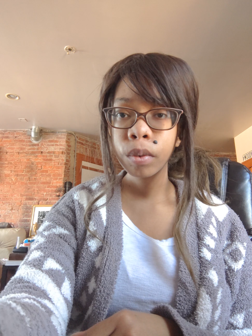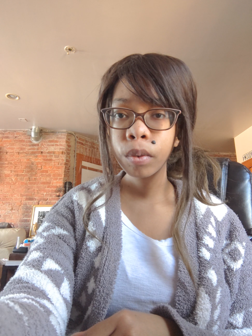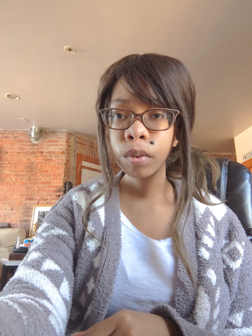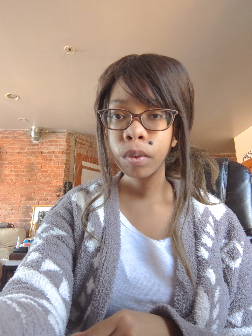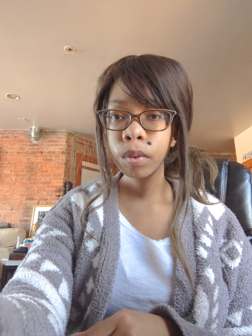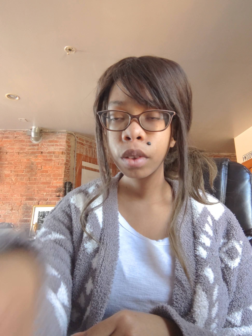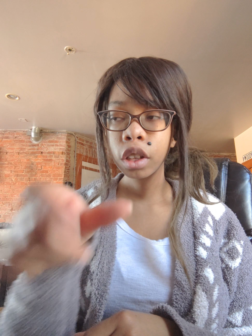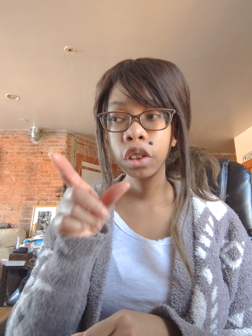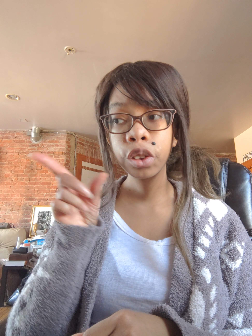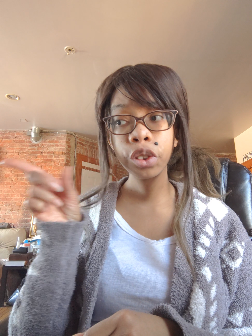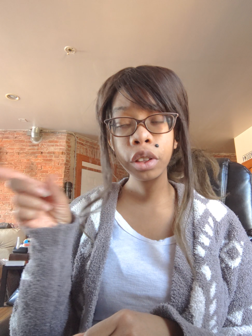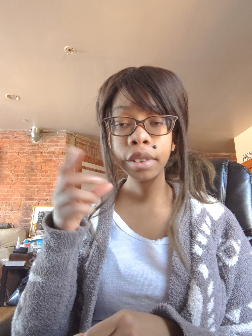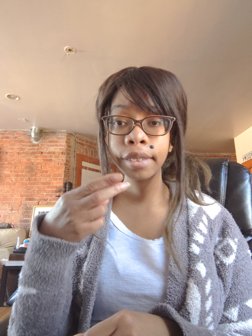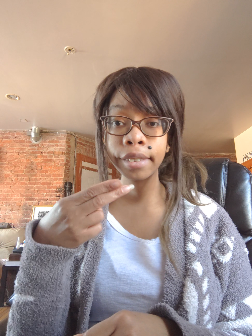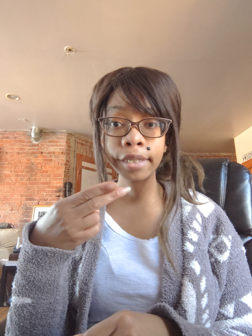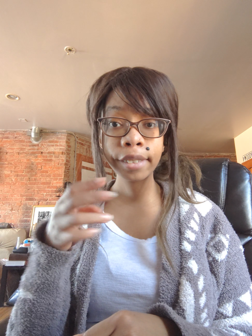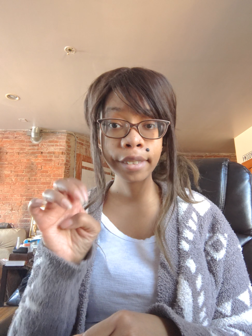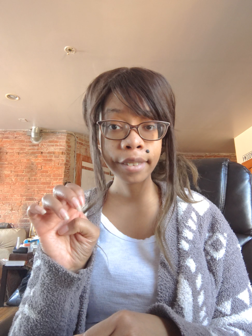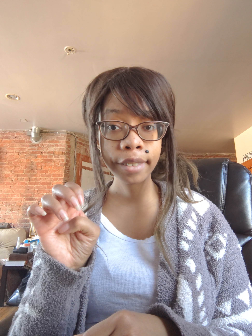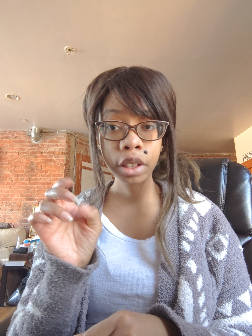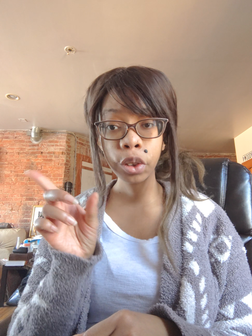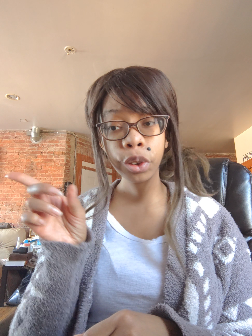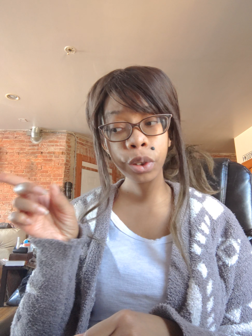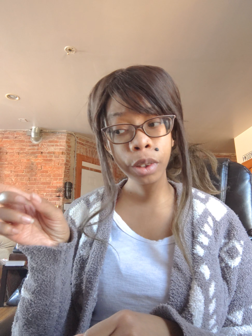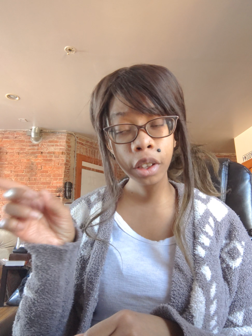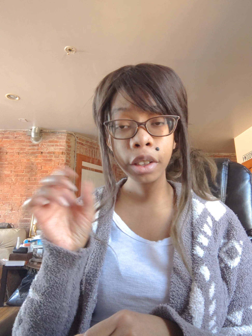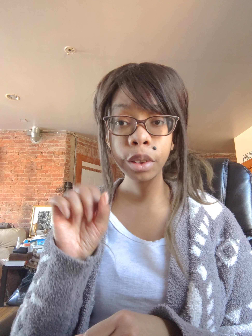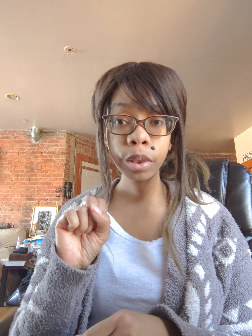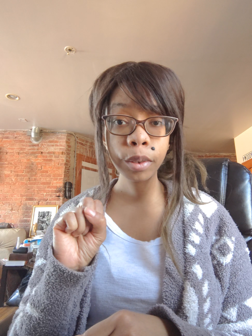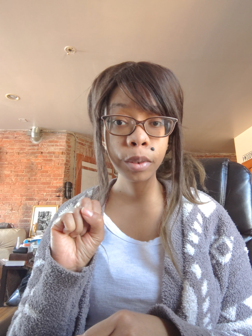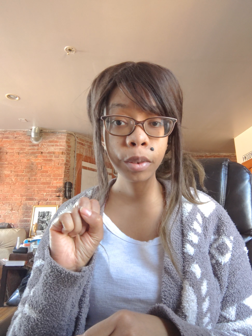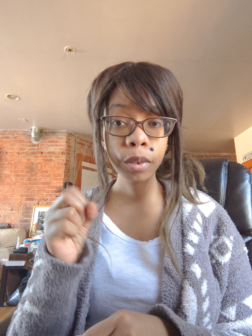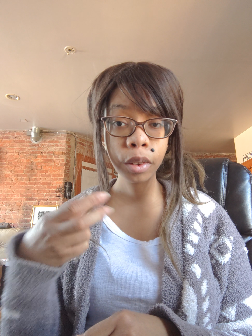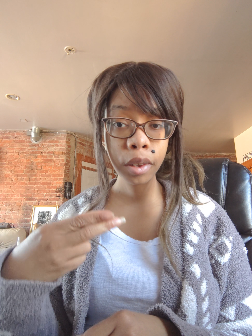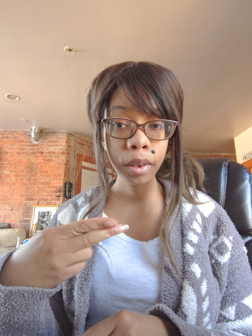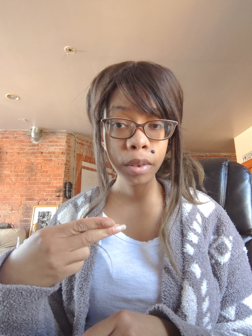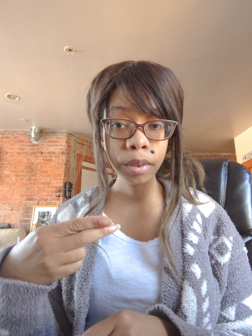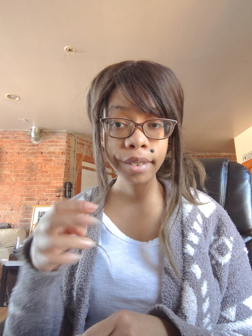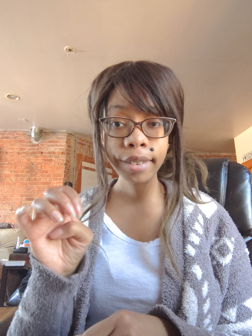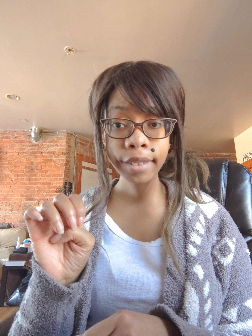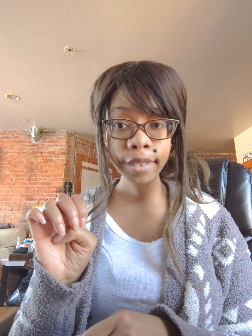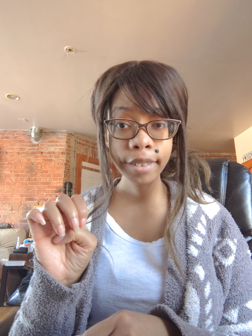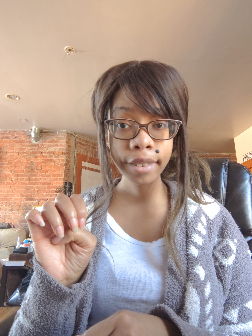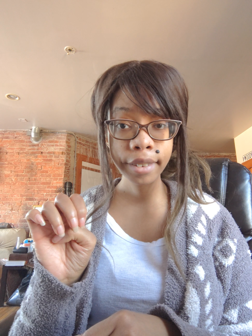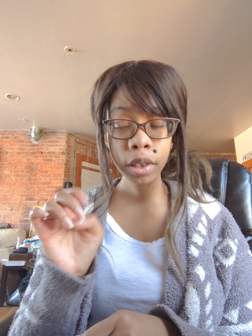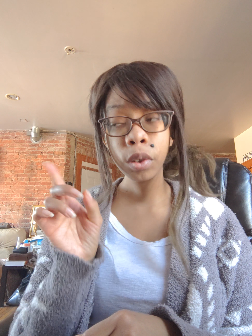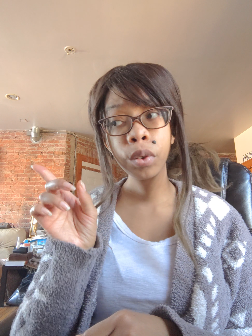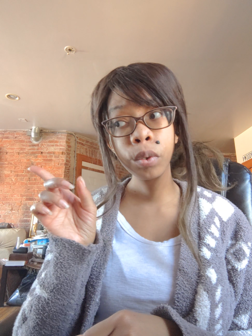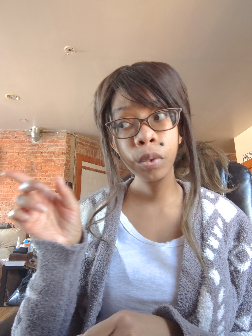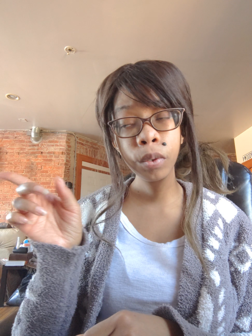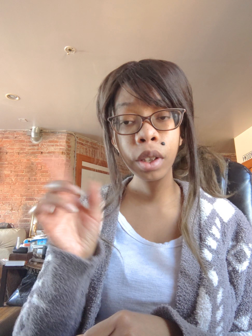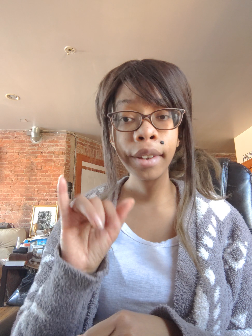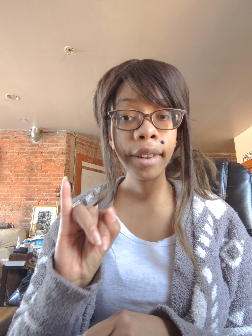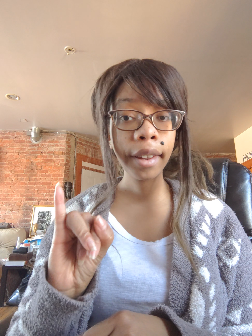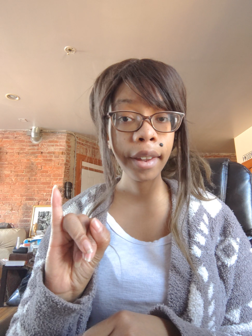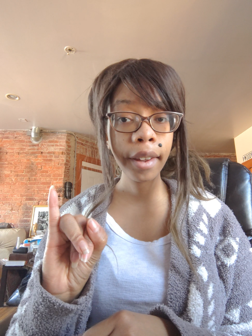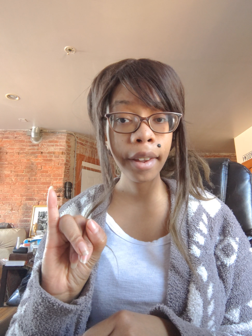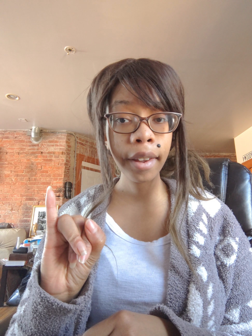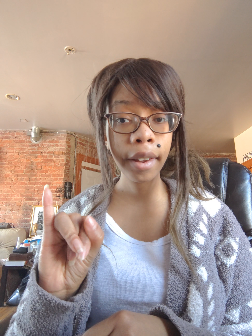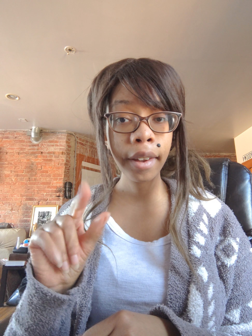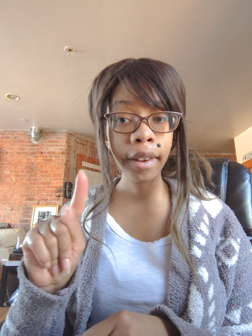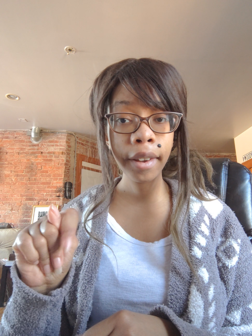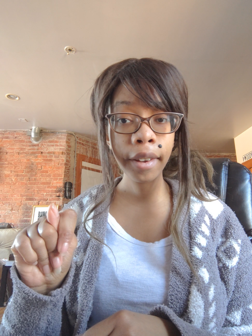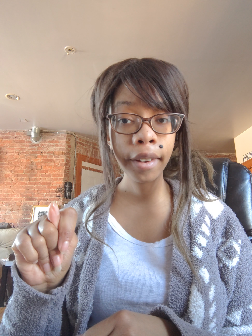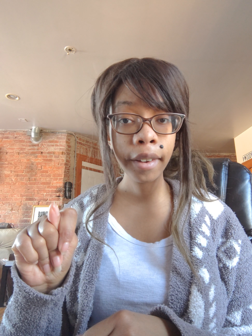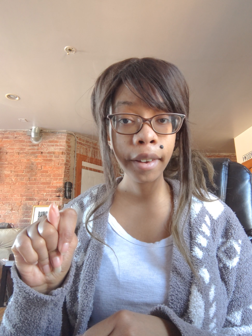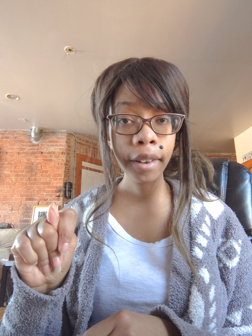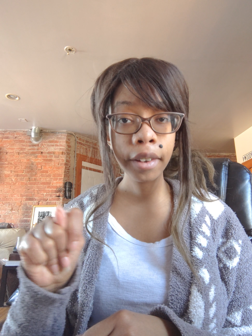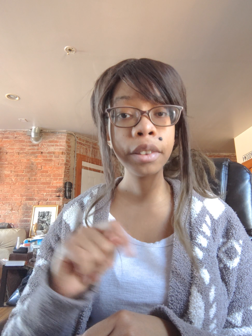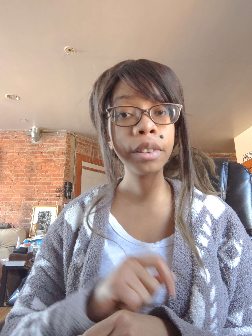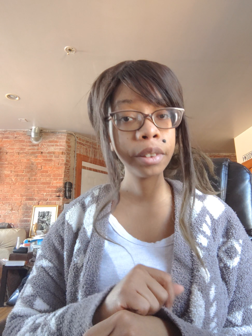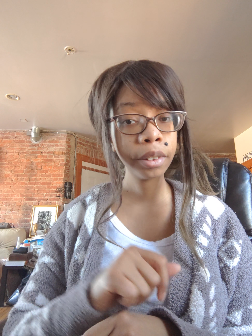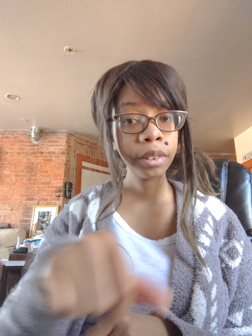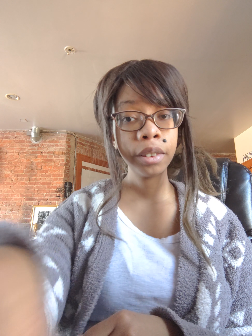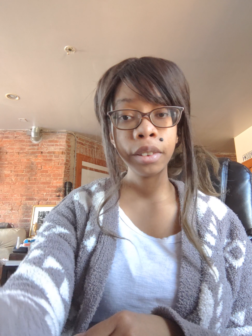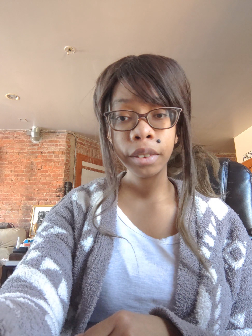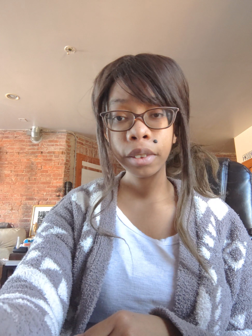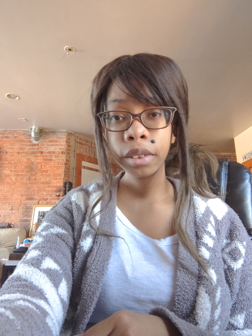he/she/it